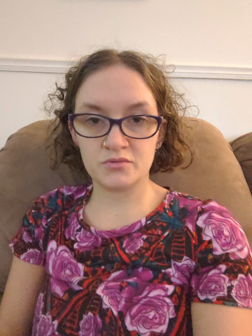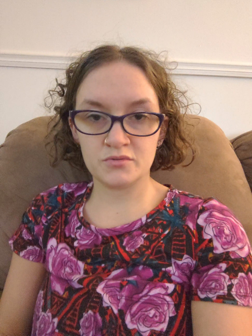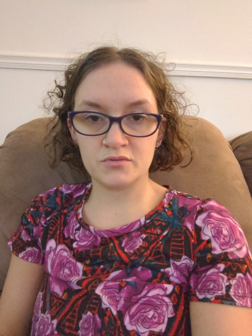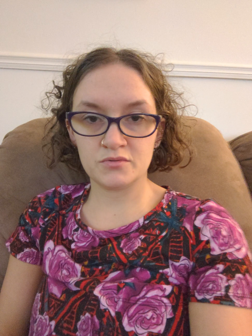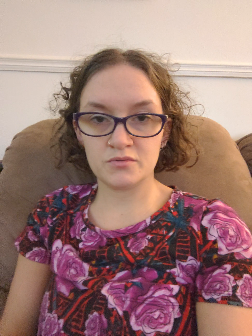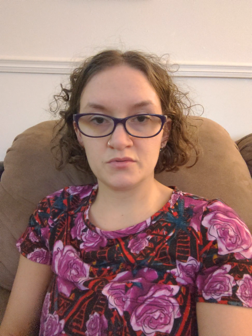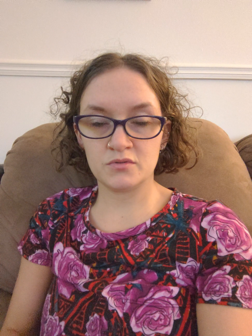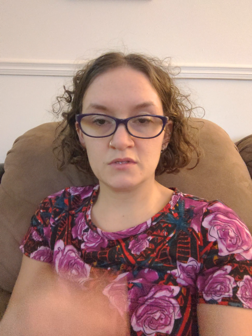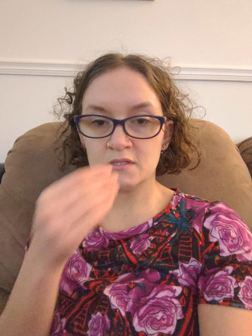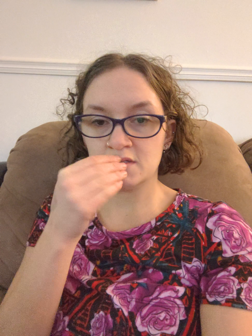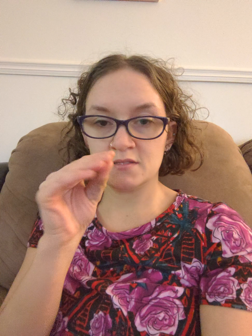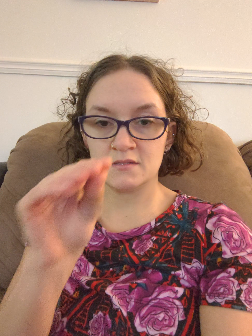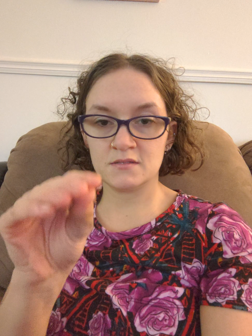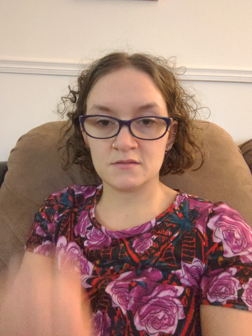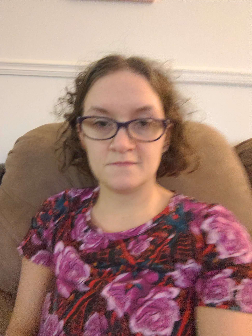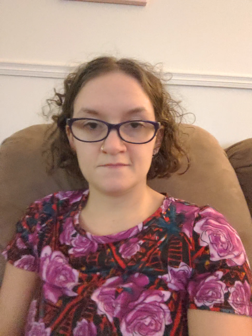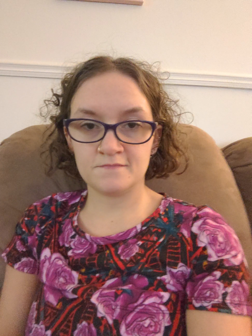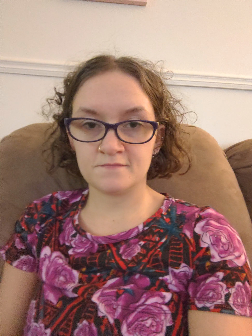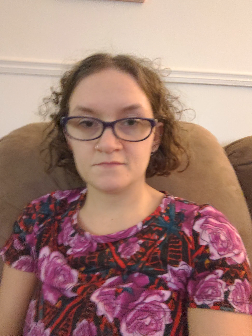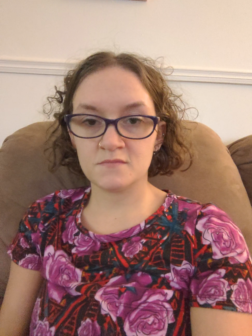kiss